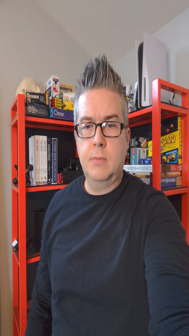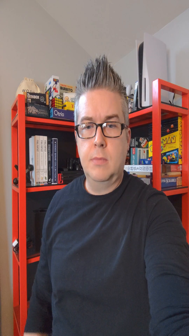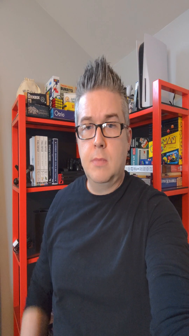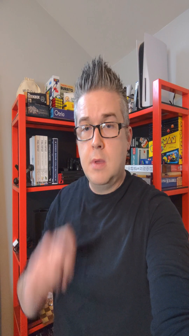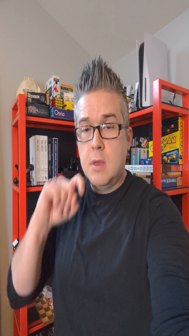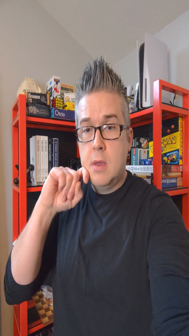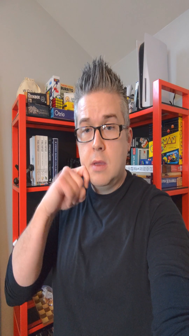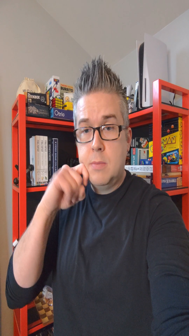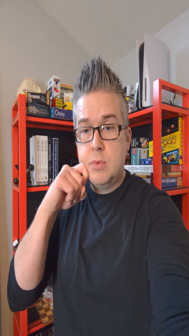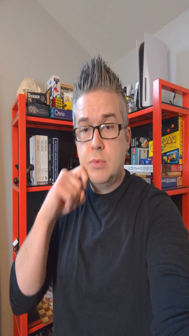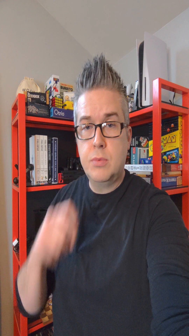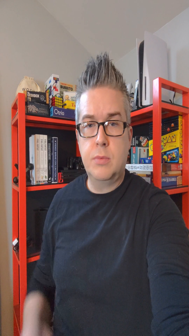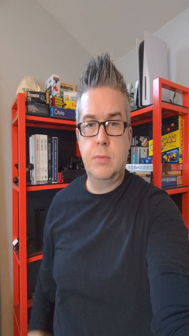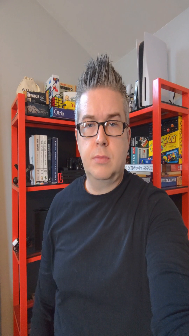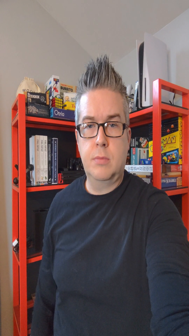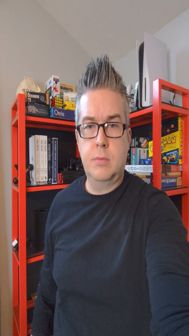apple